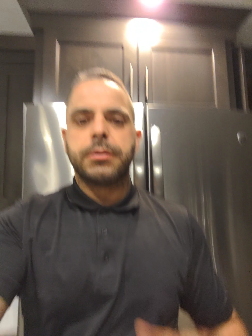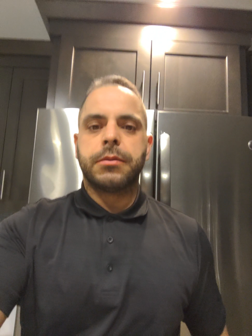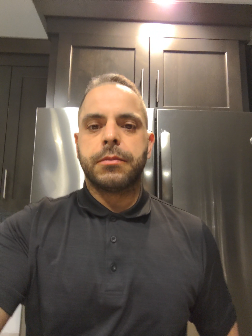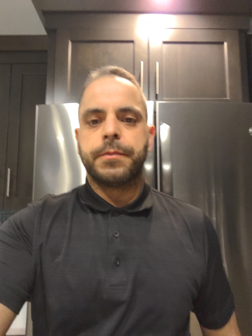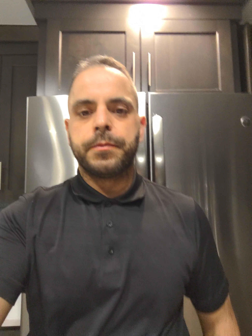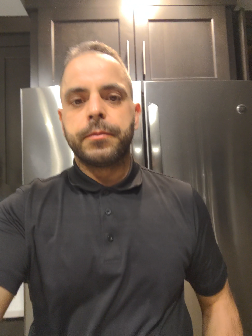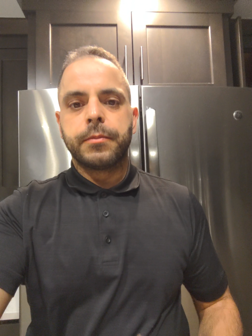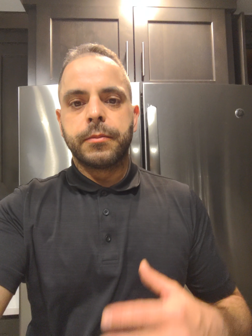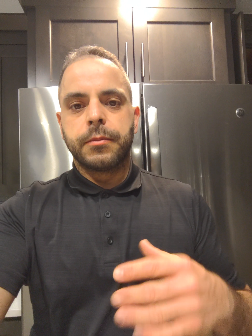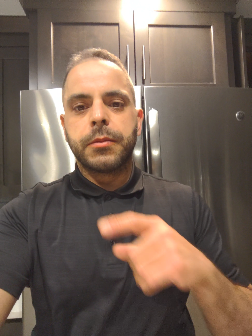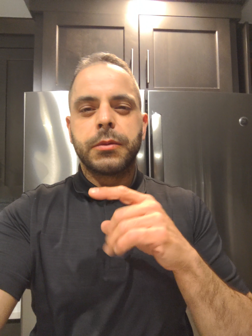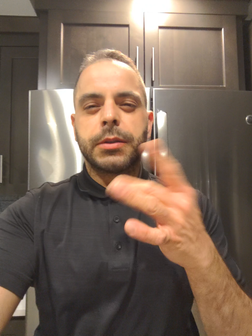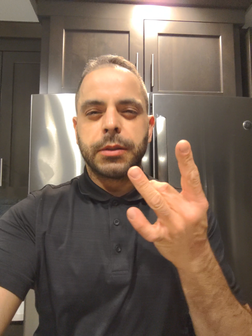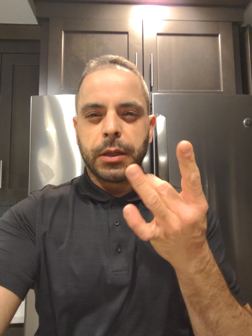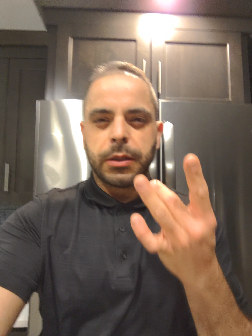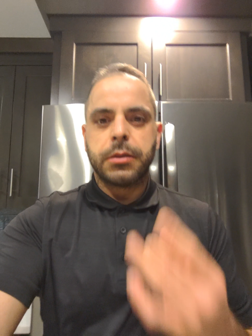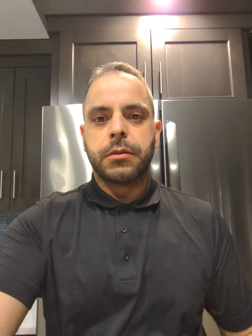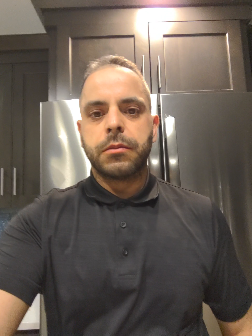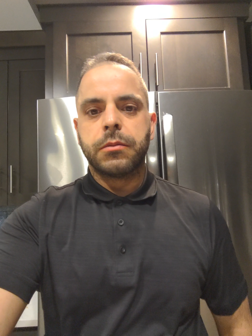sticky